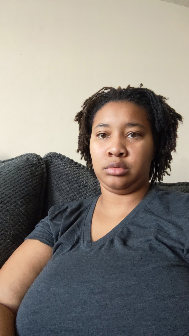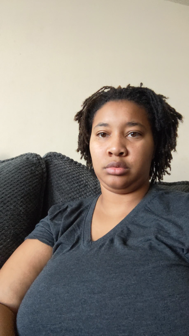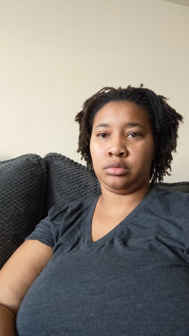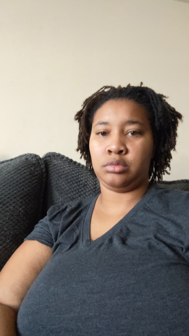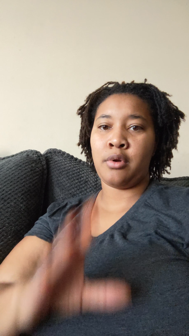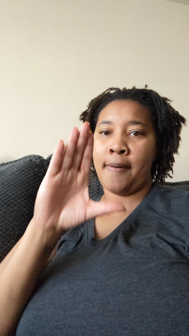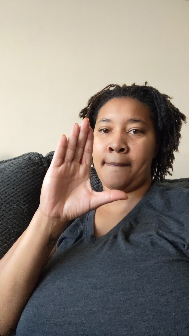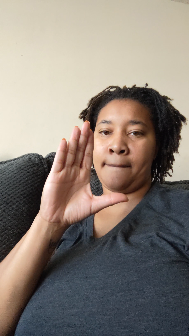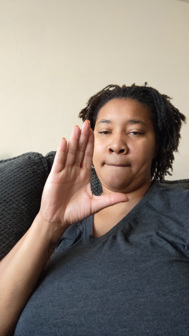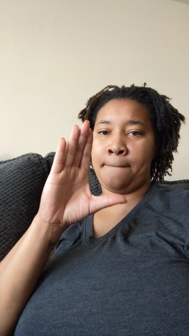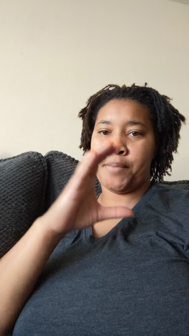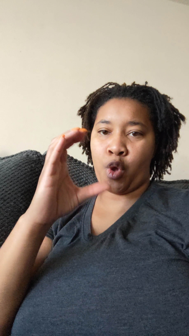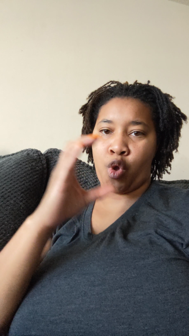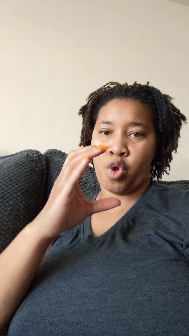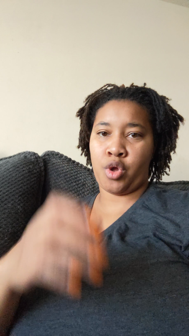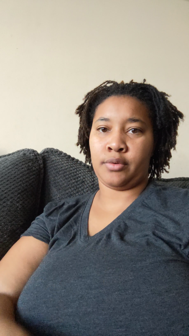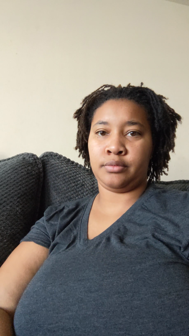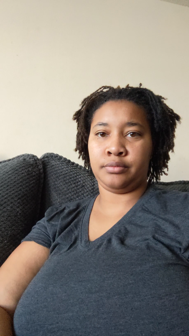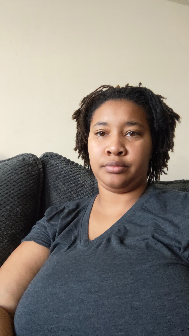ball